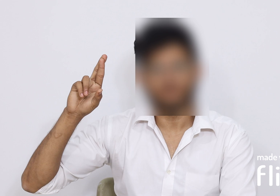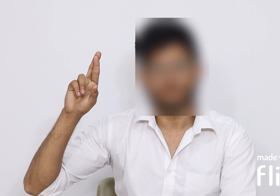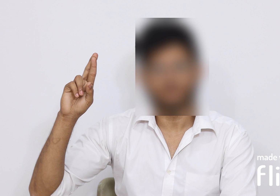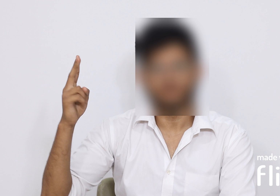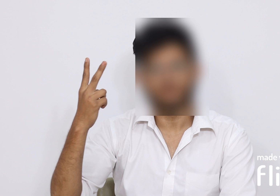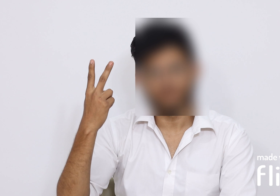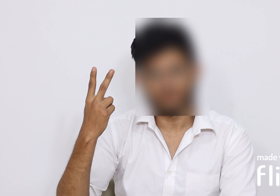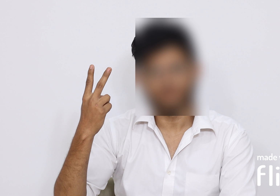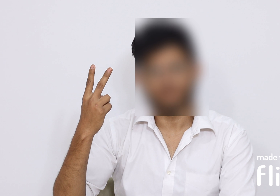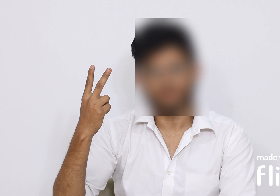ڑ